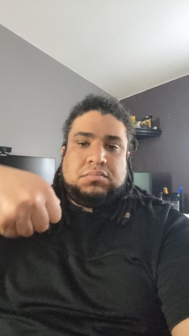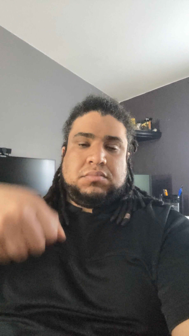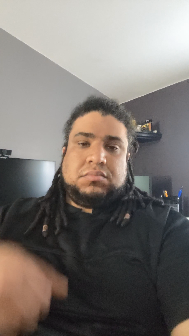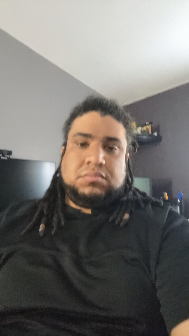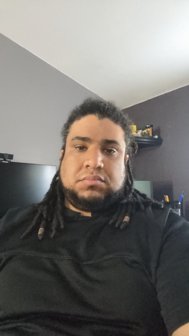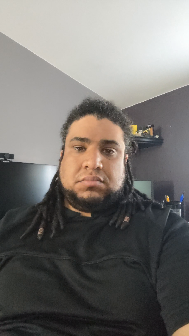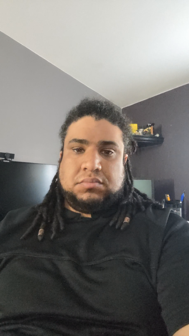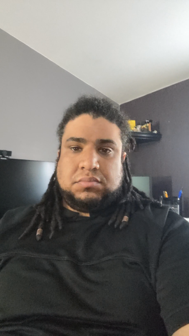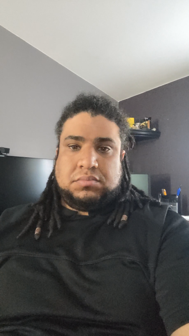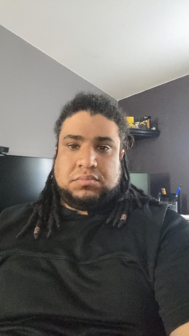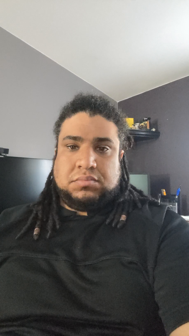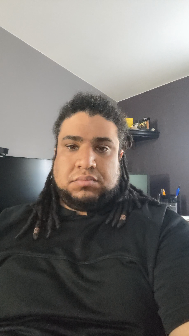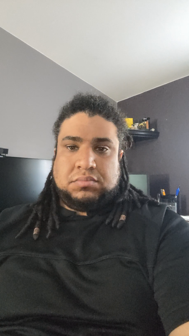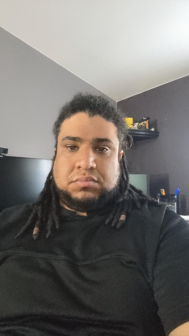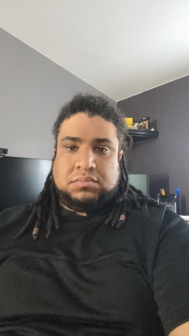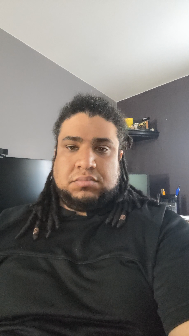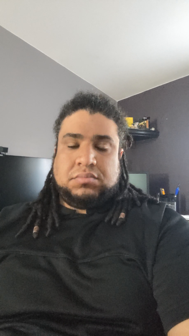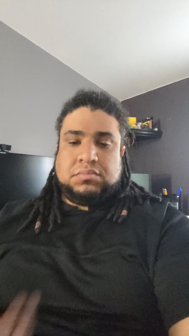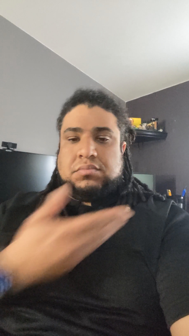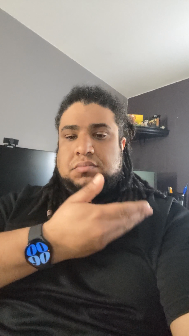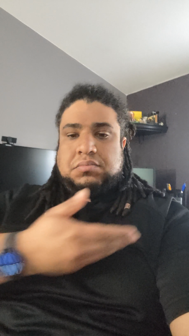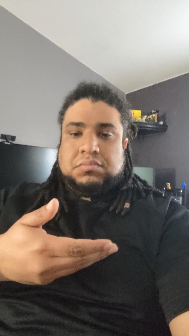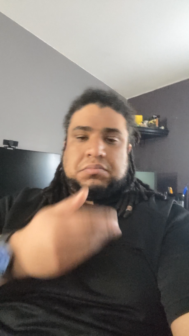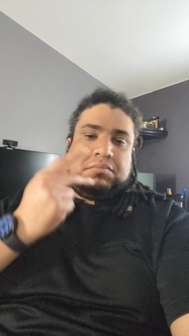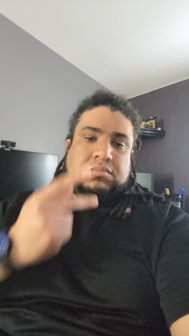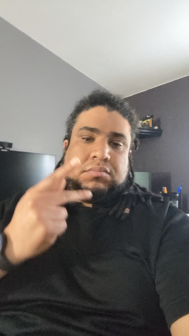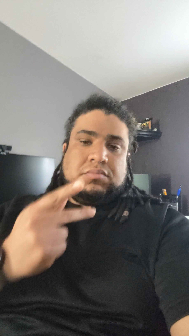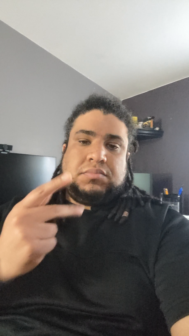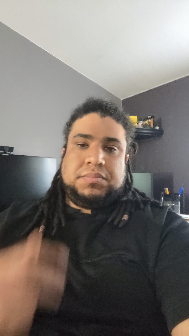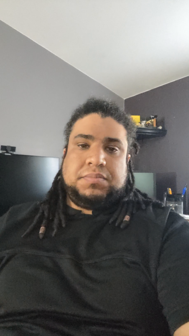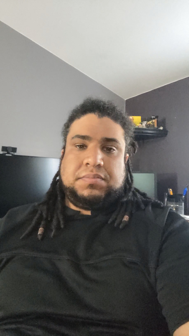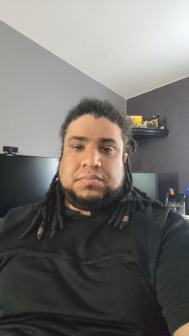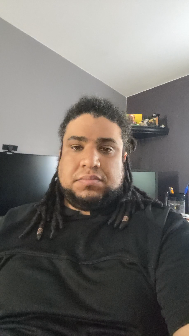babysitter